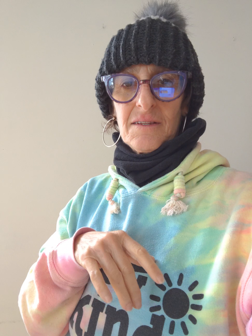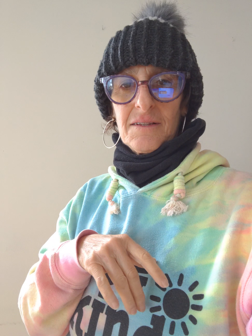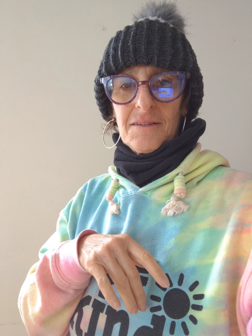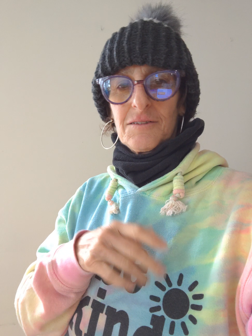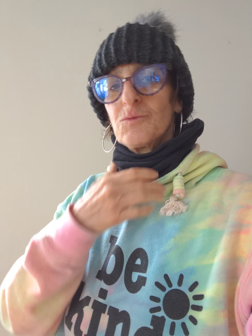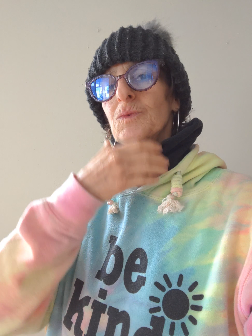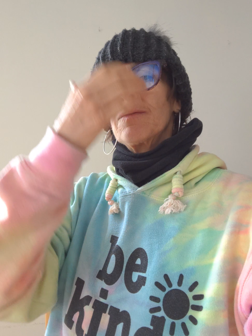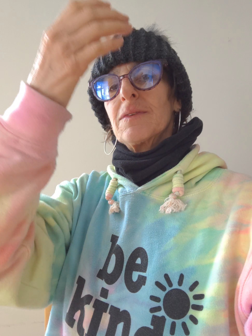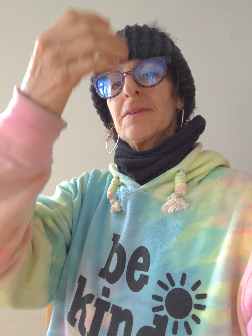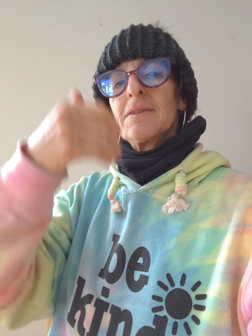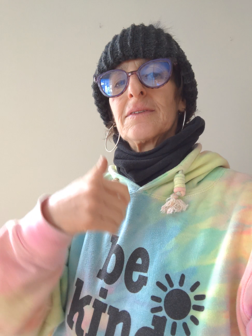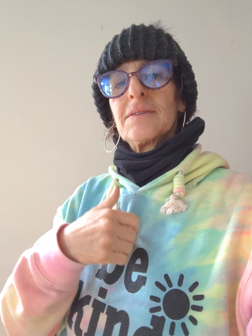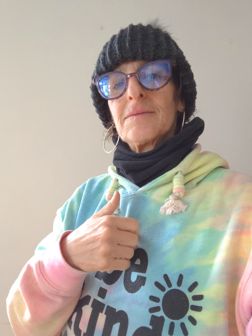giraffe